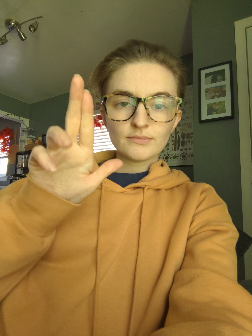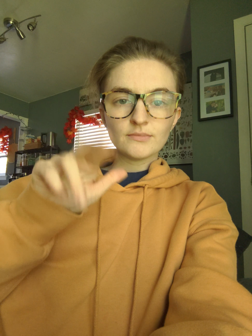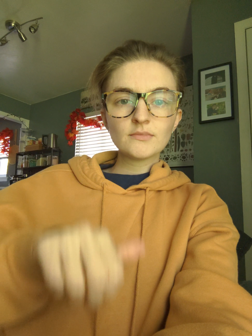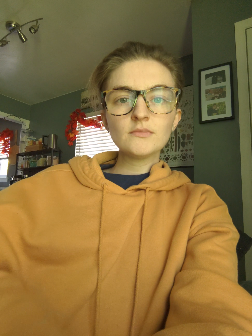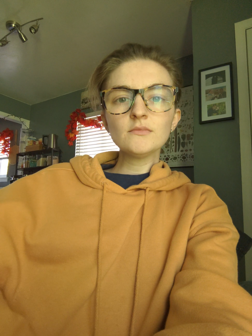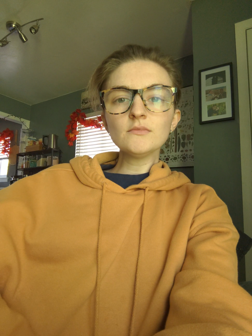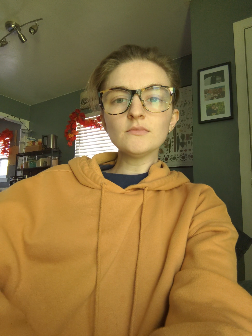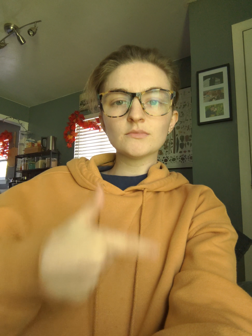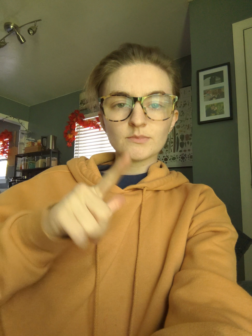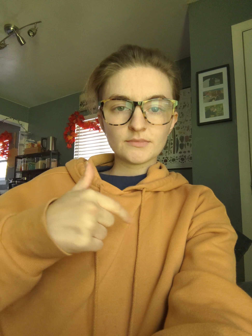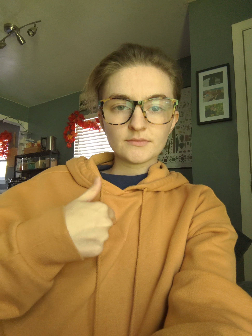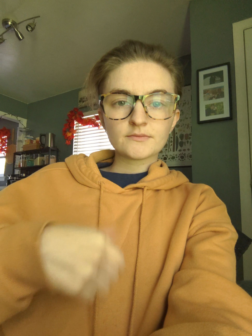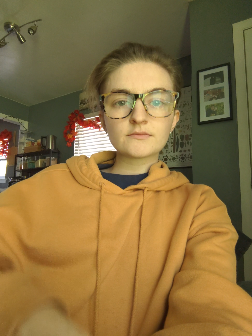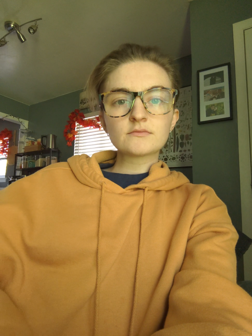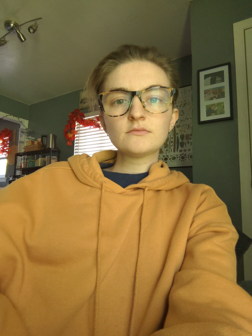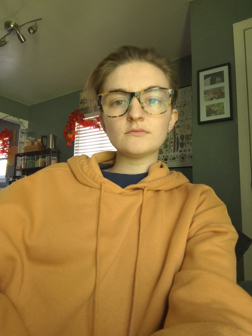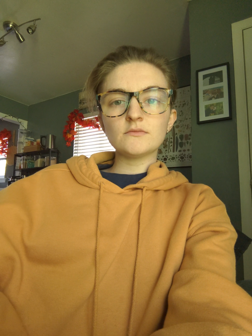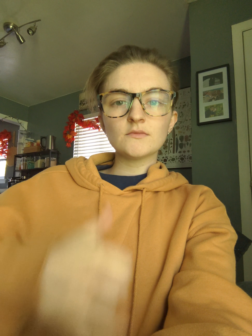let me